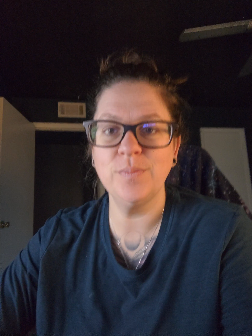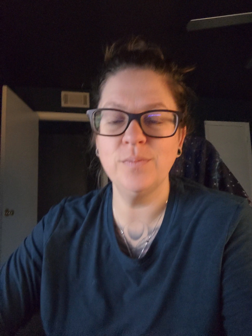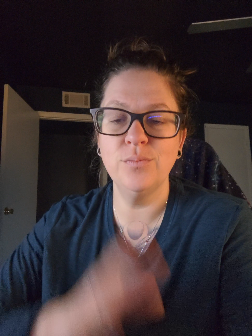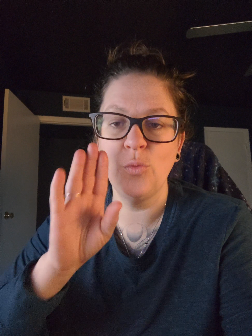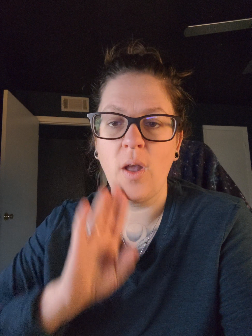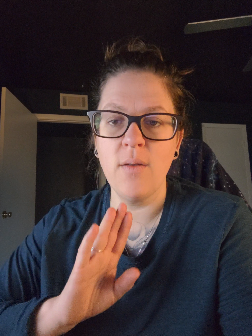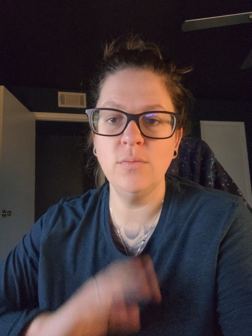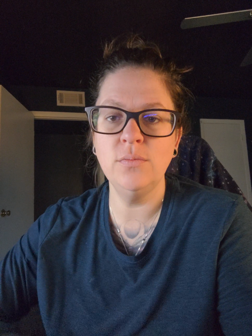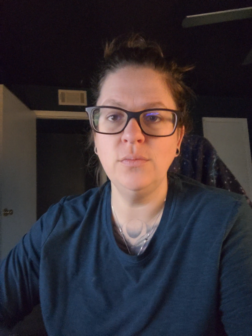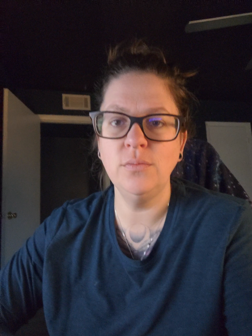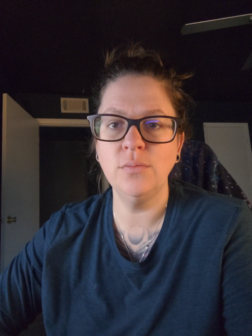brown